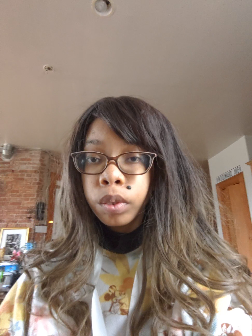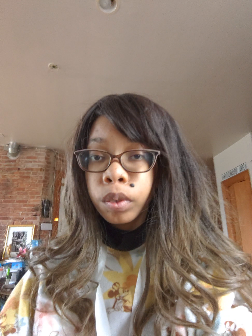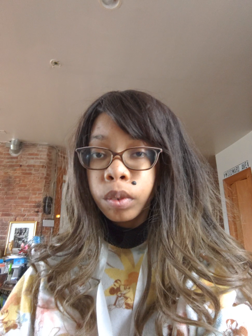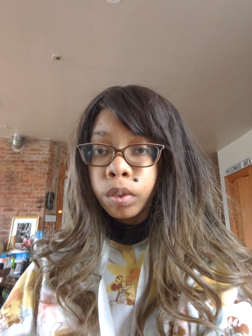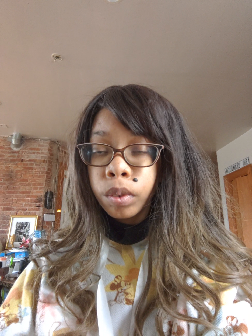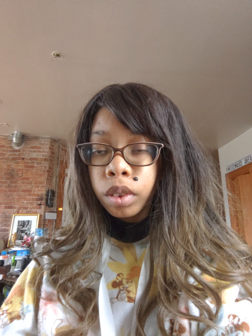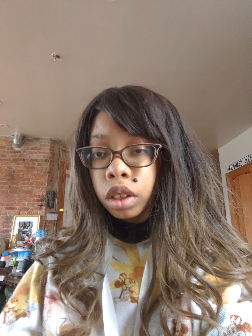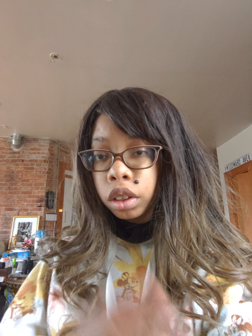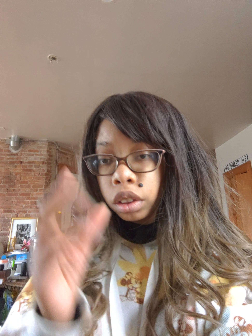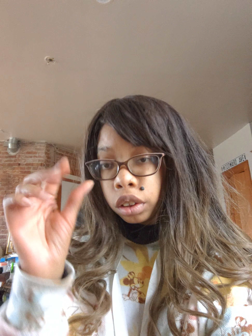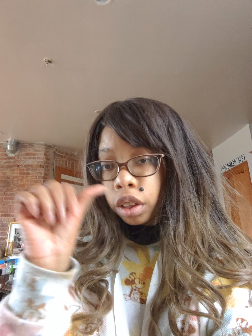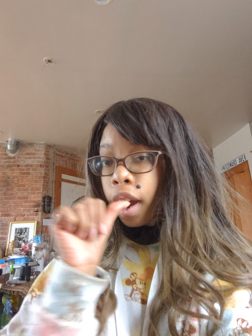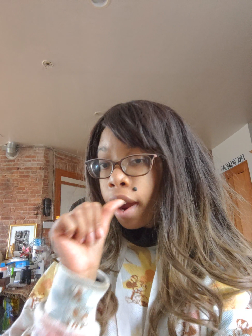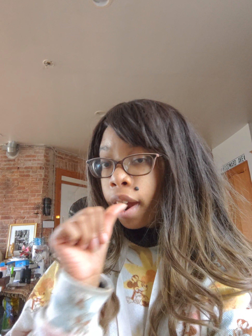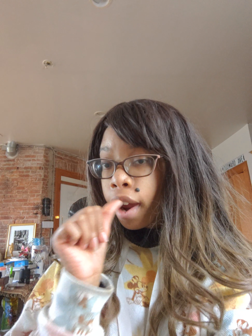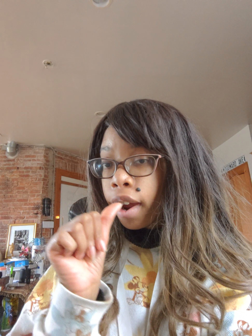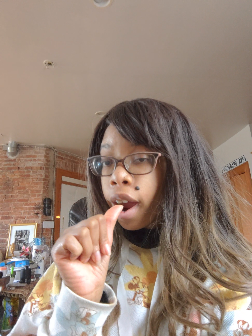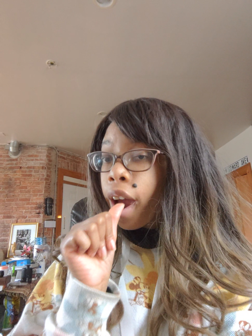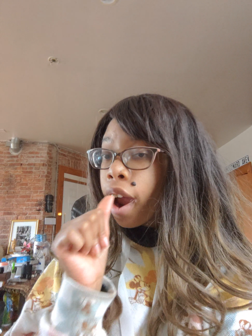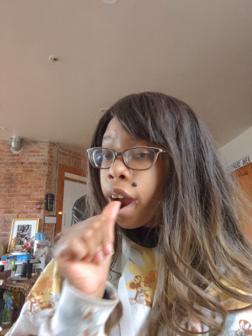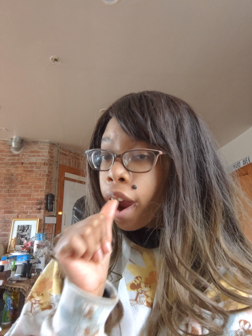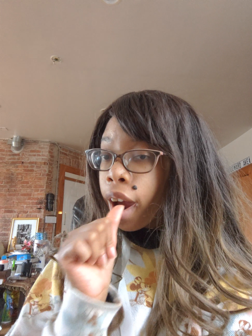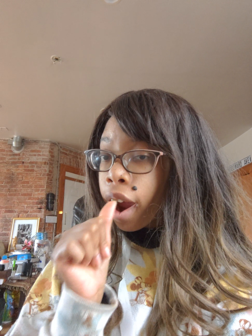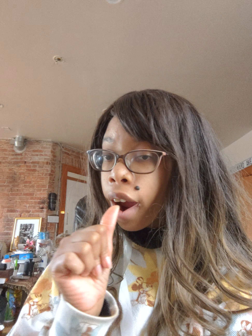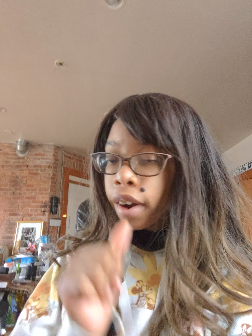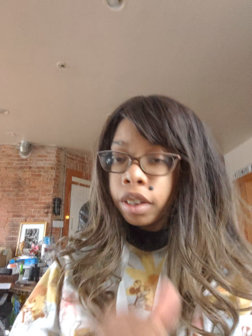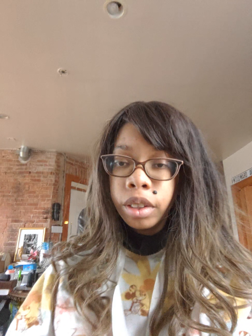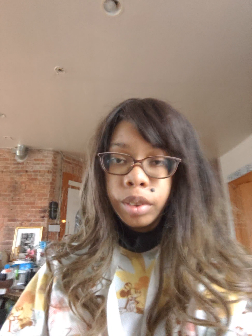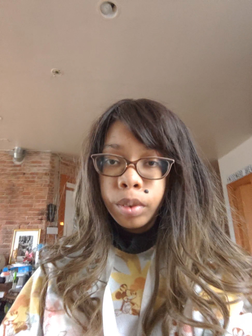nuts